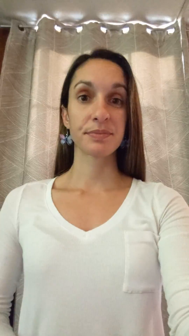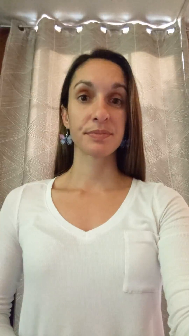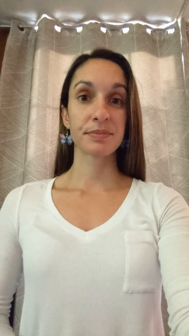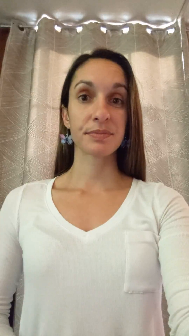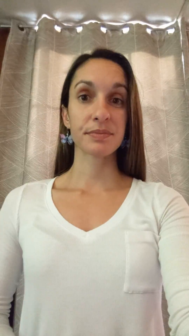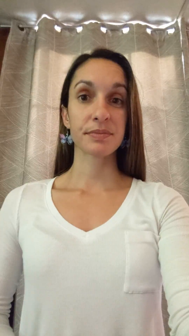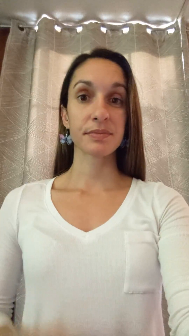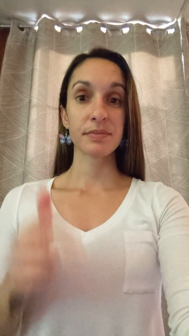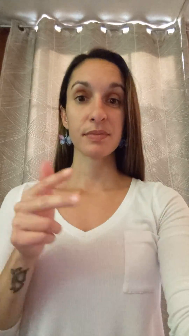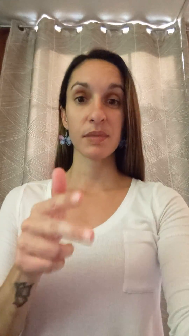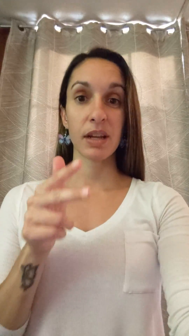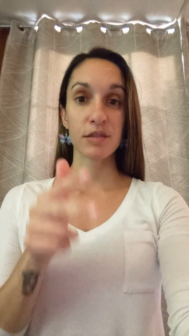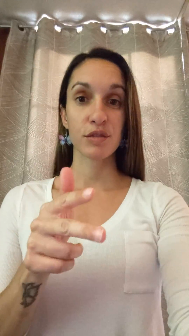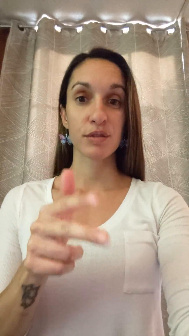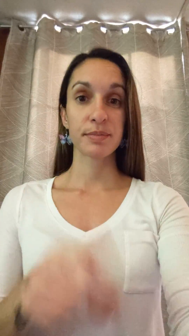garage